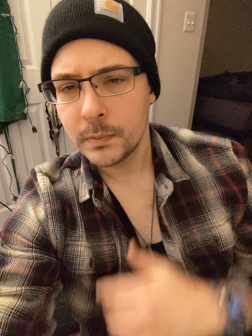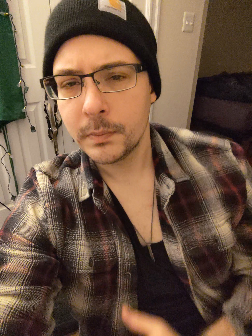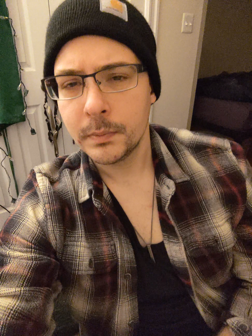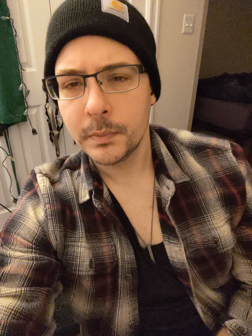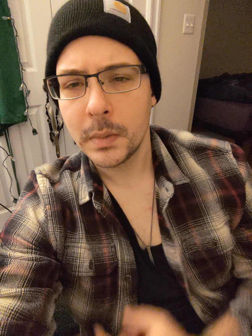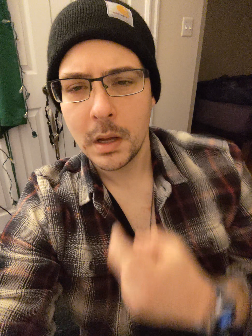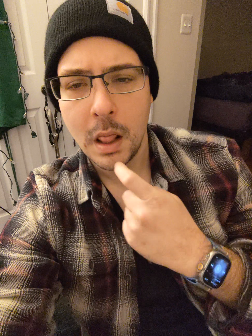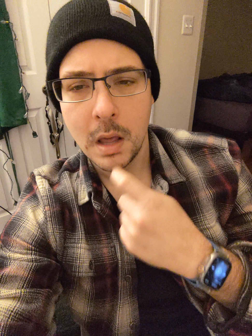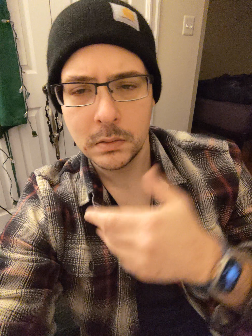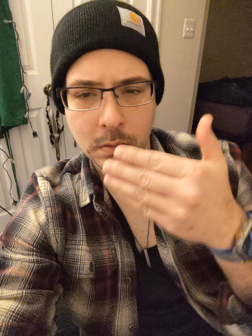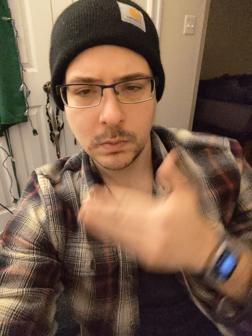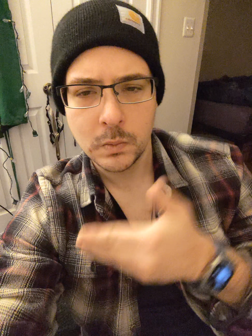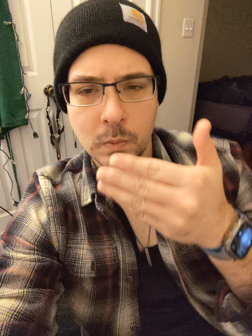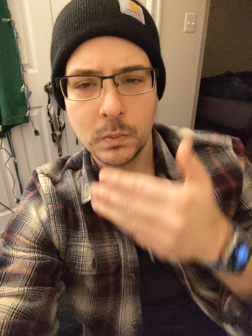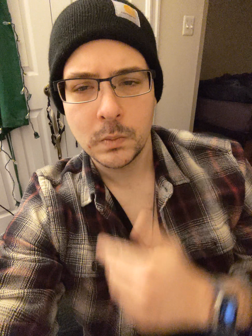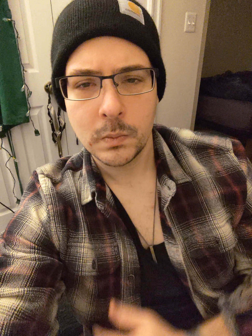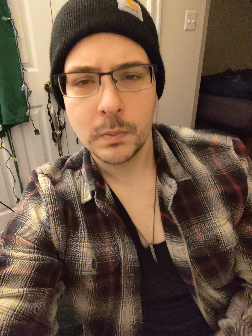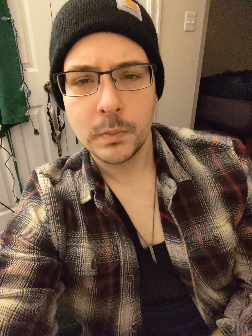window